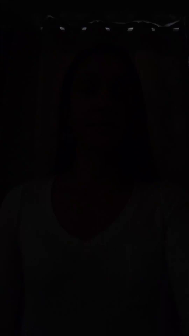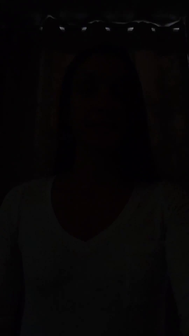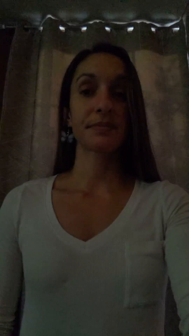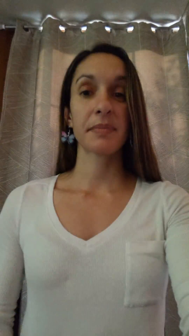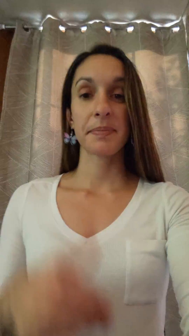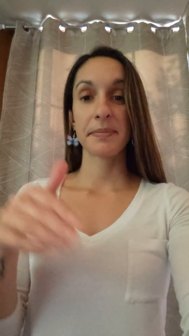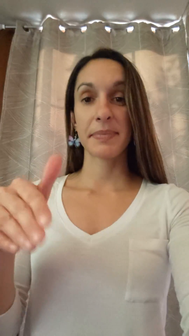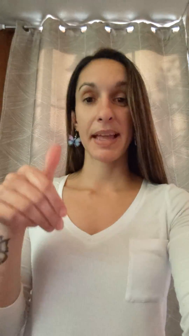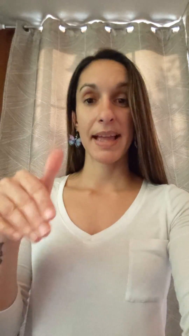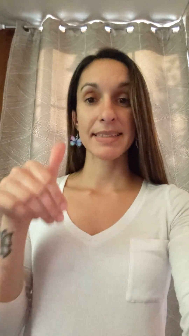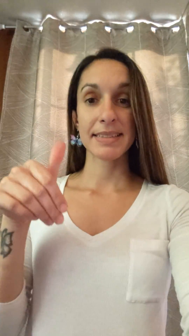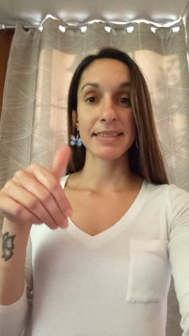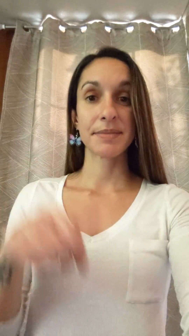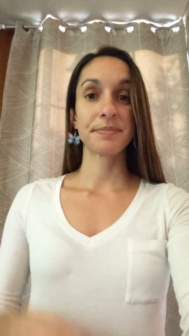pants